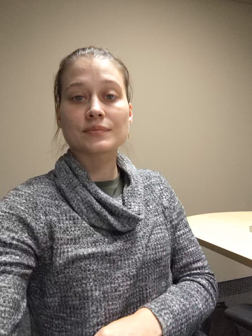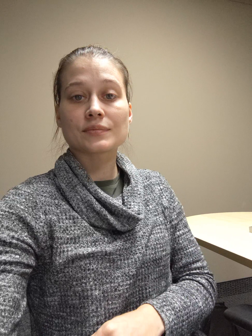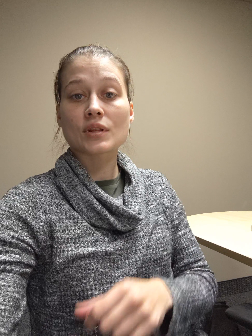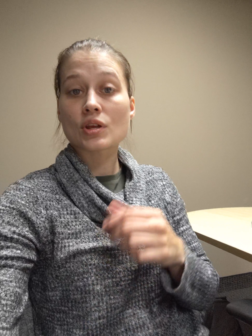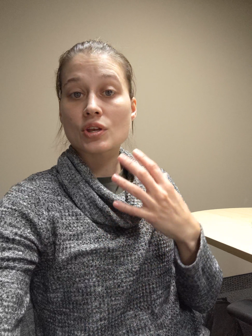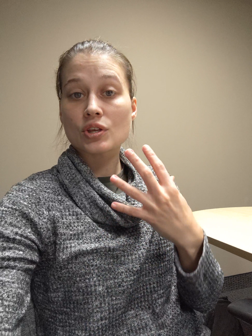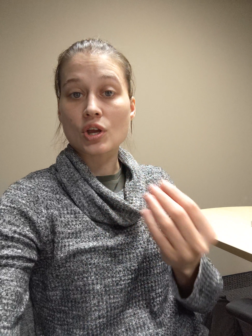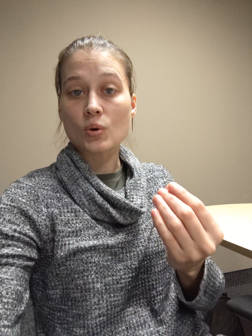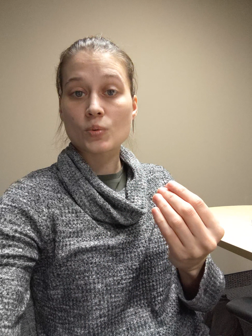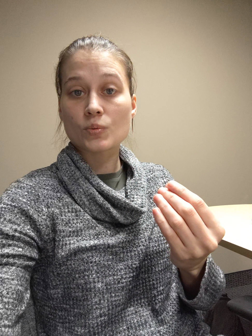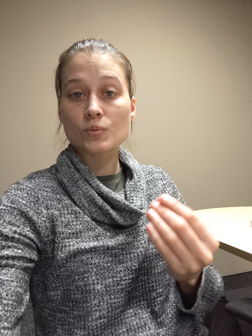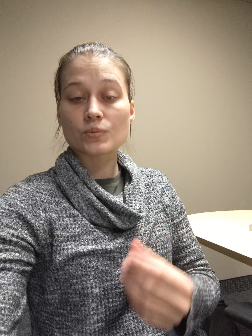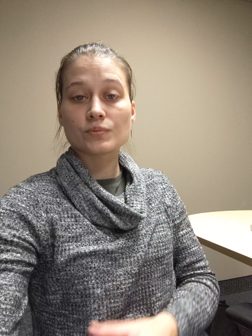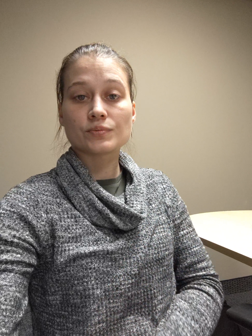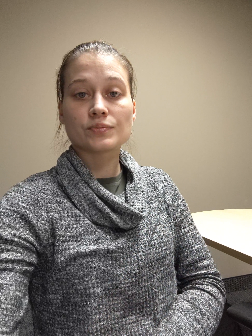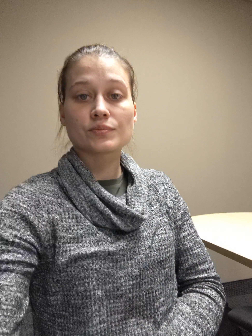go